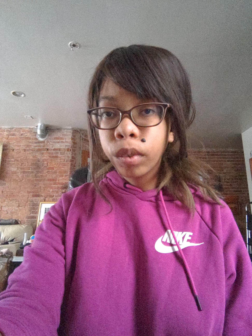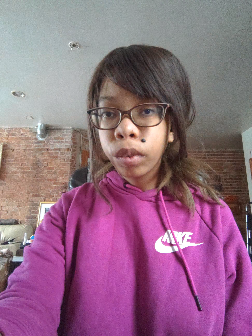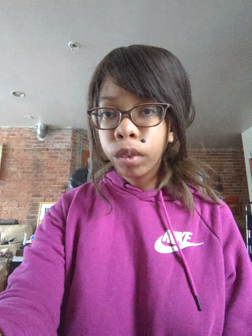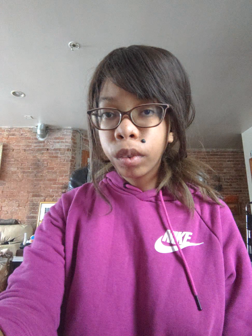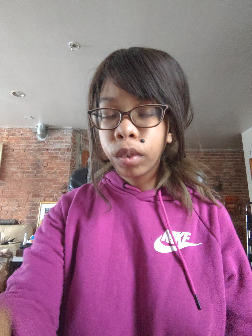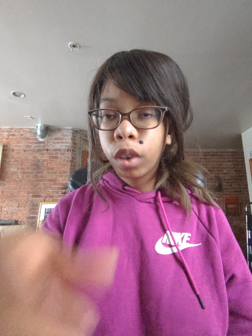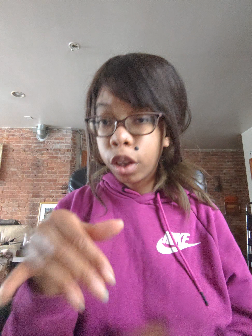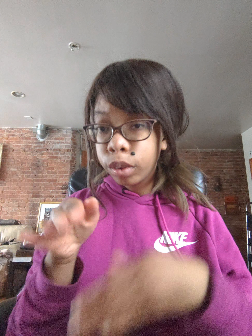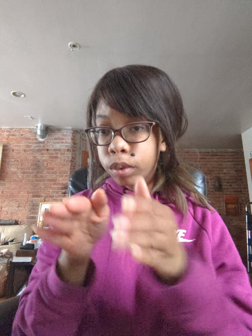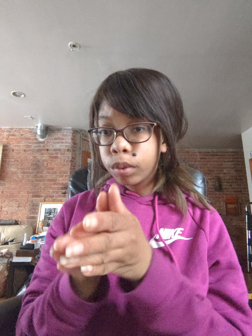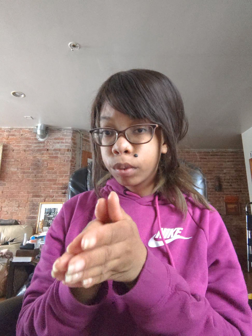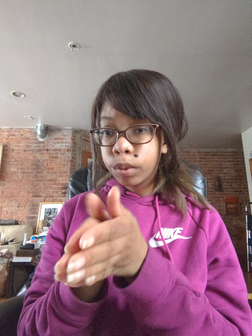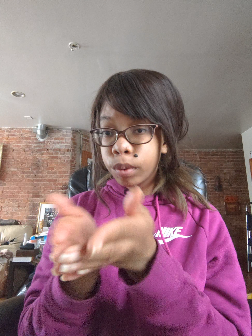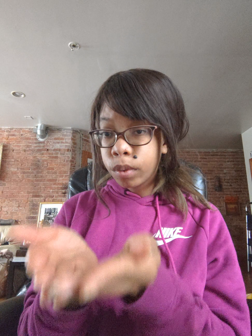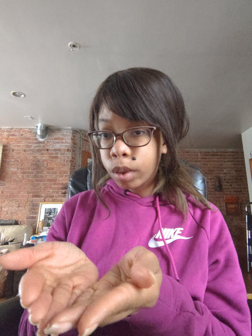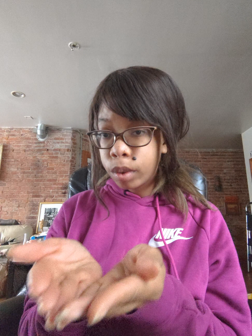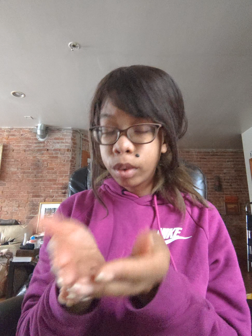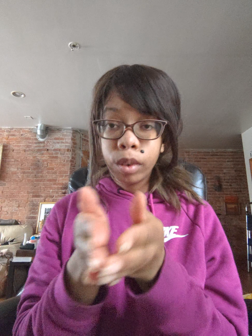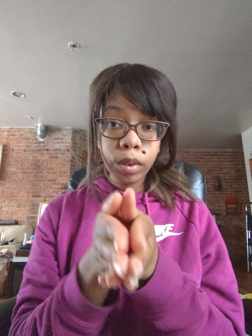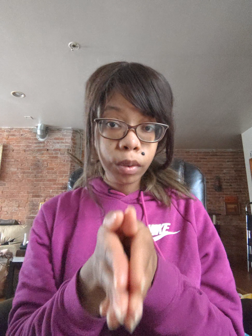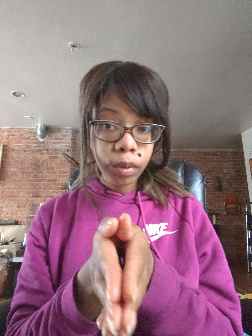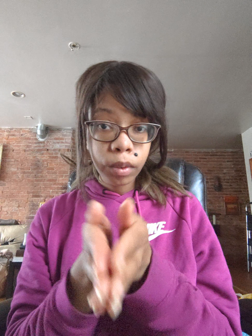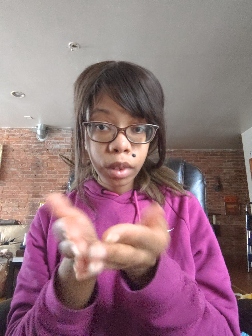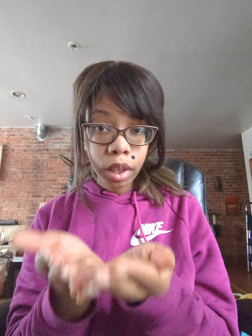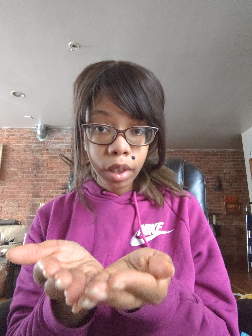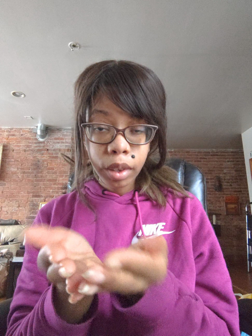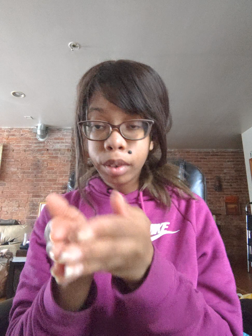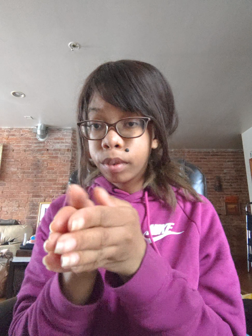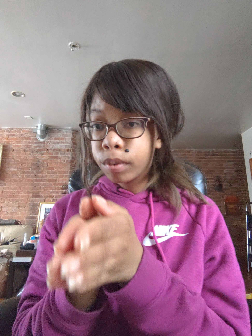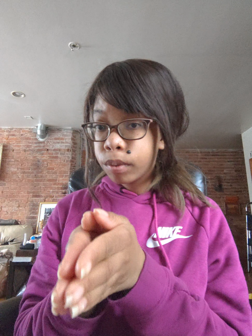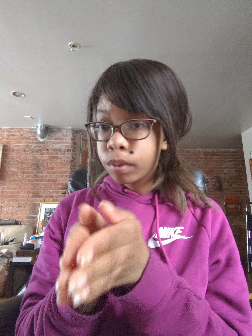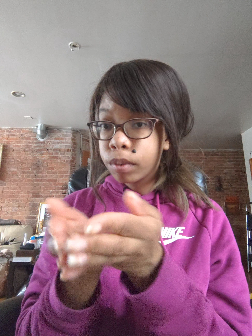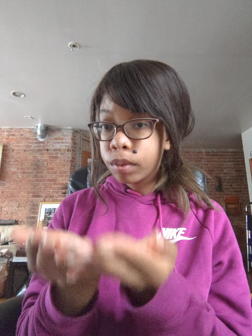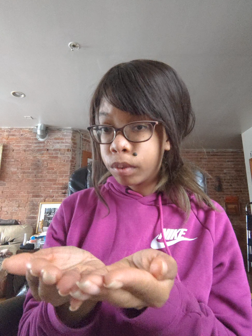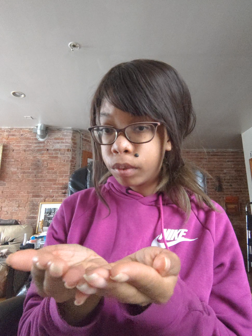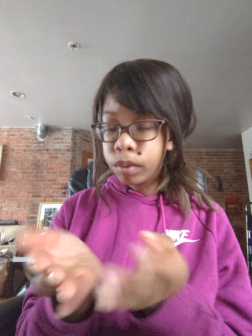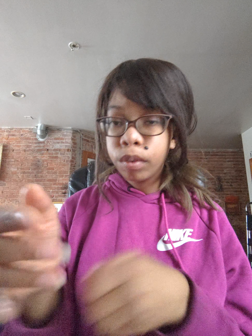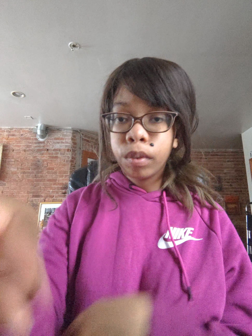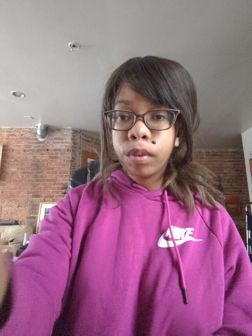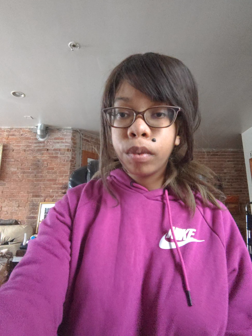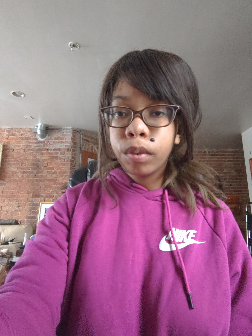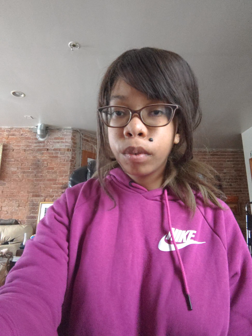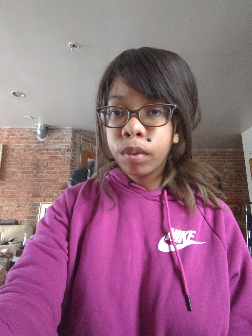book